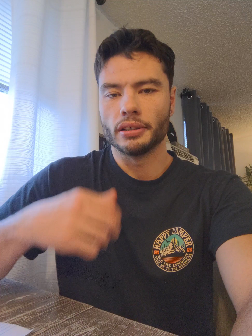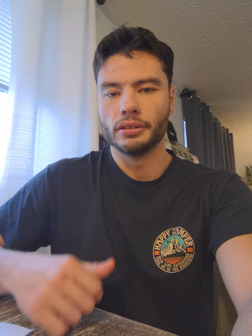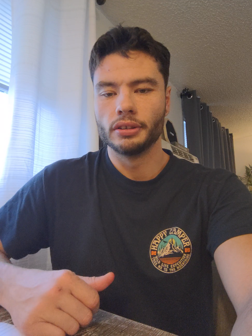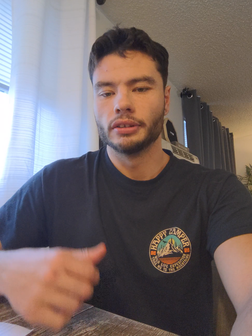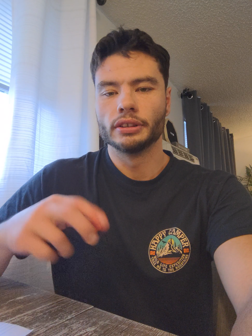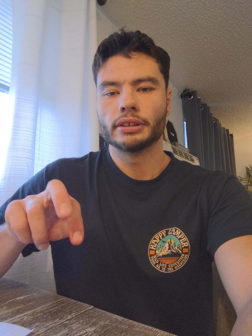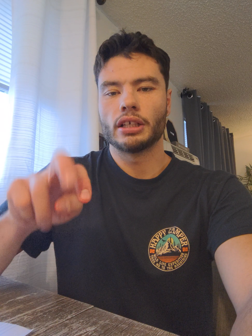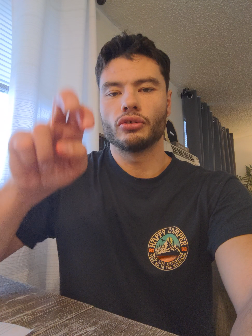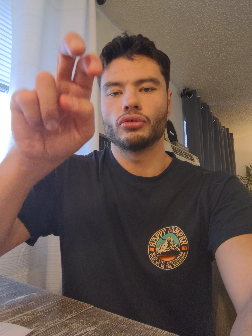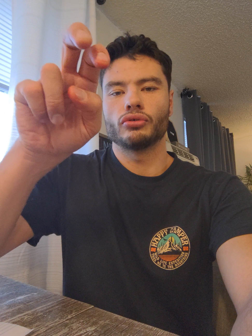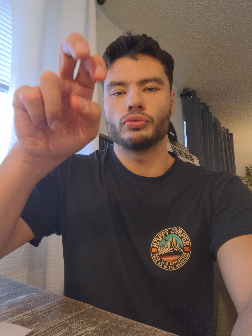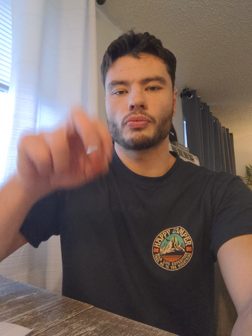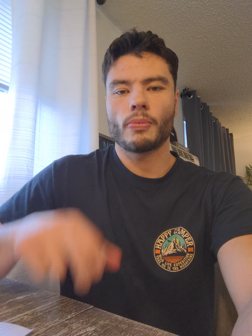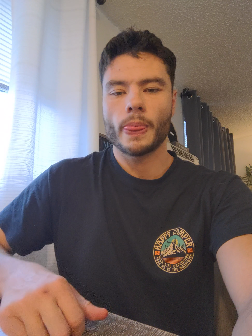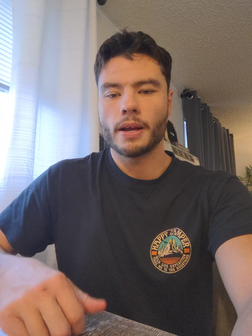stairs